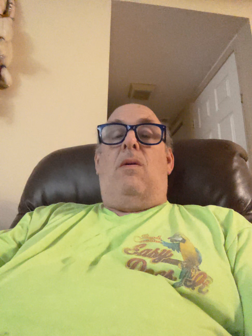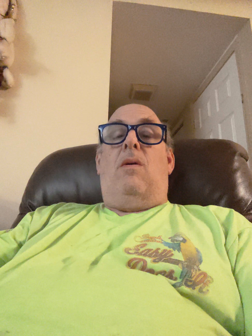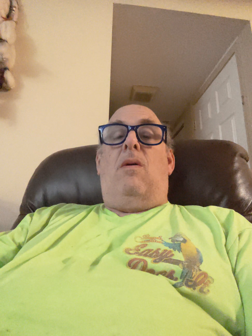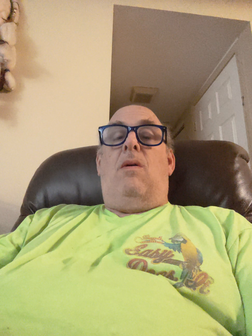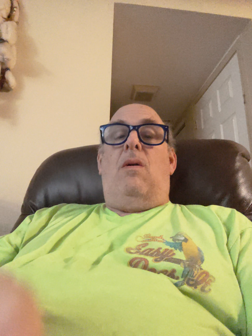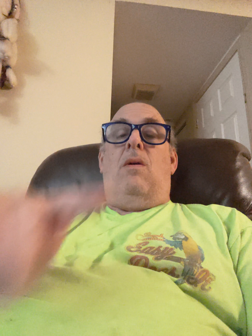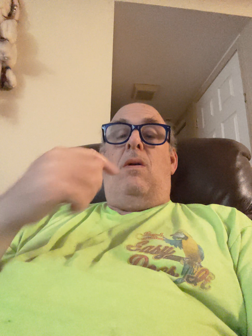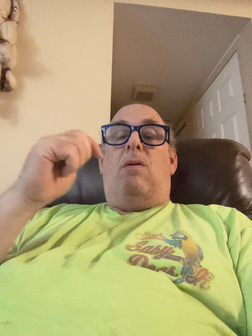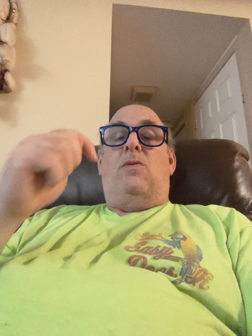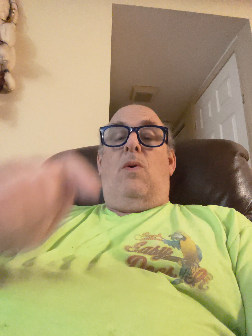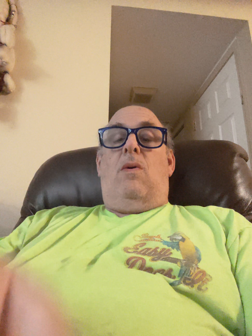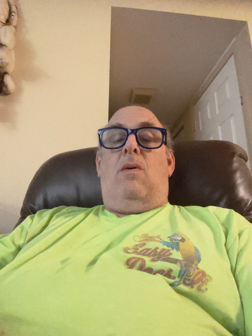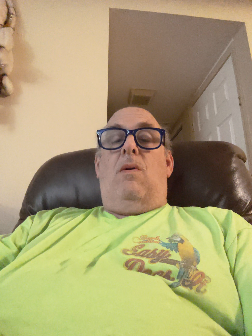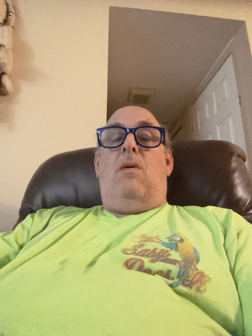toy